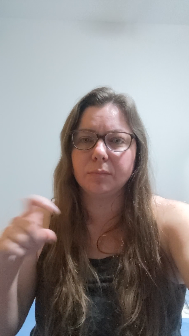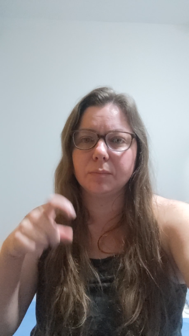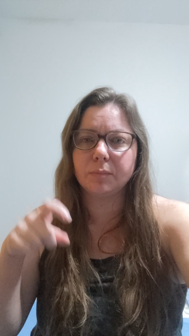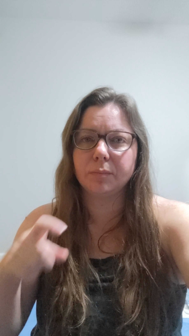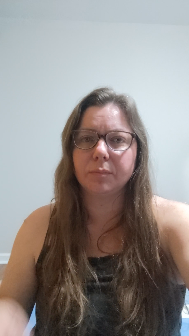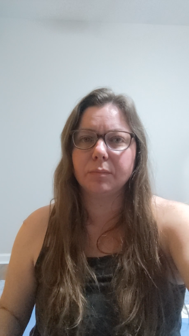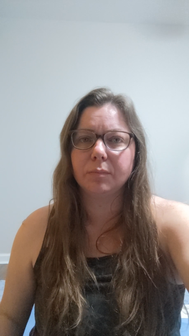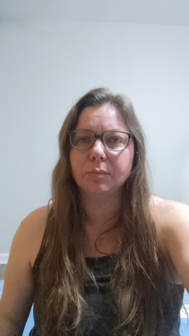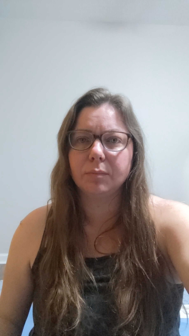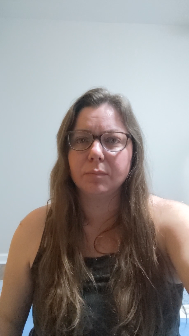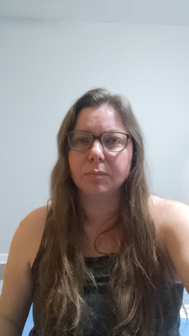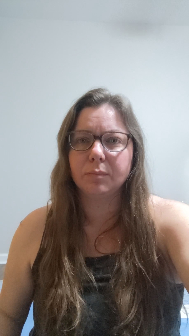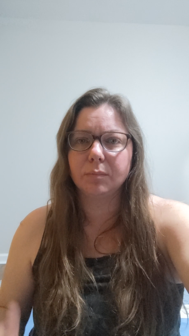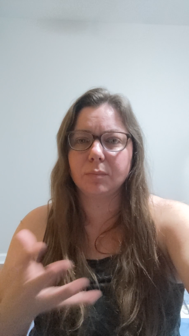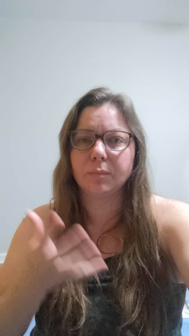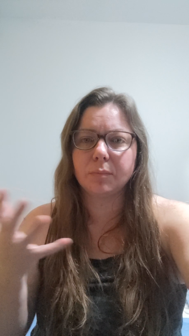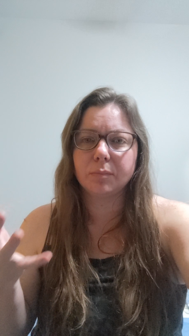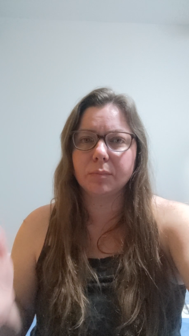much